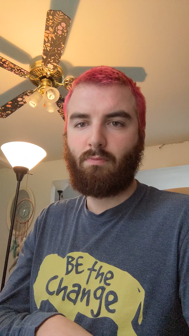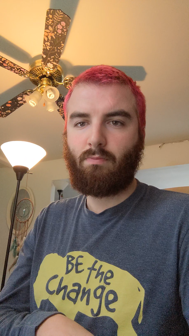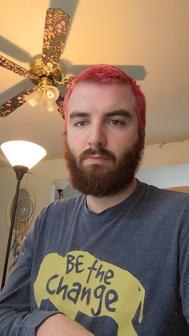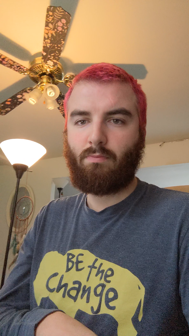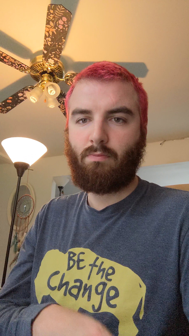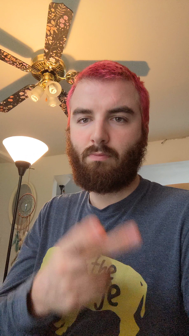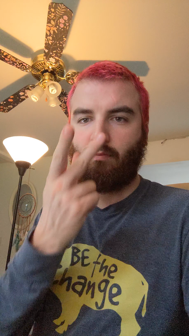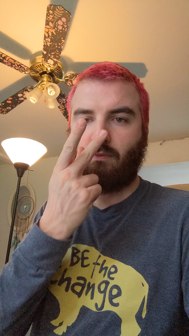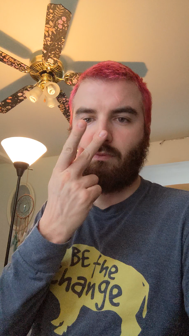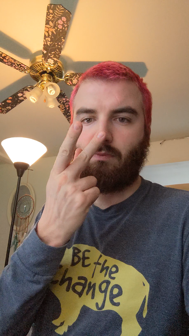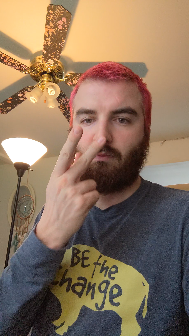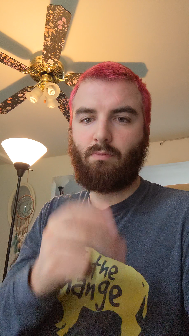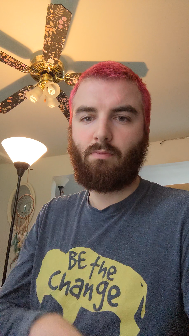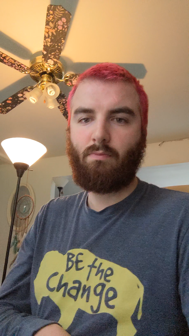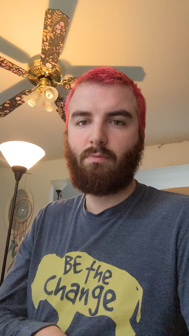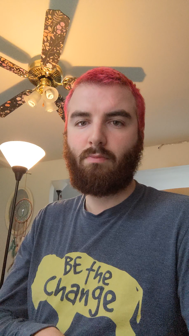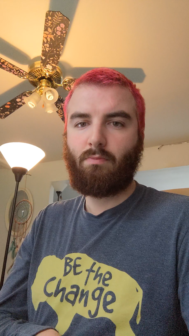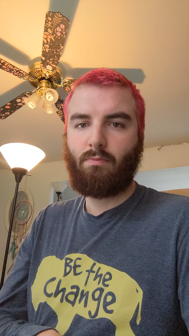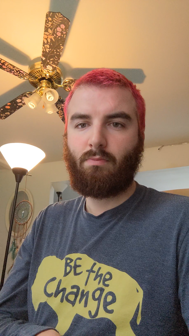penis